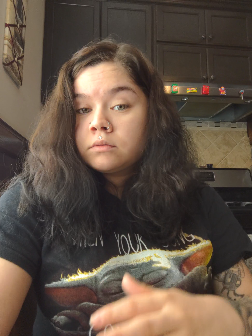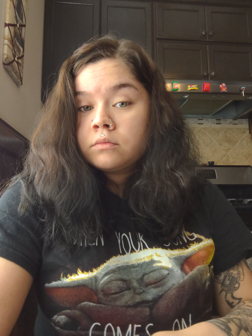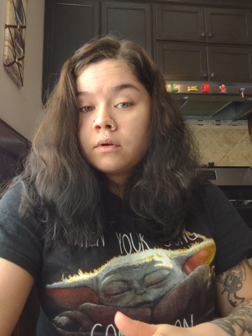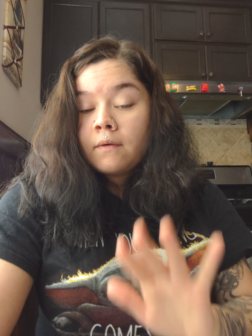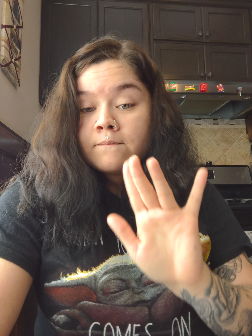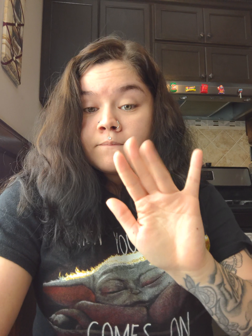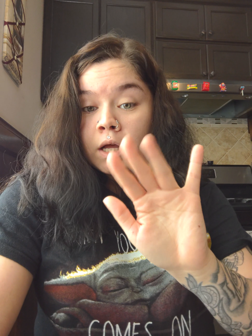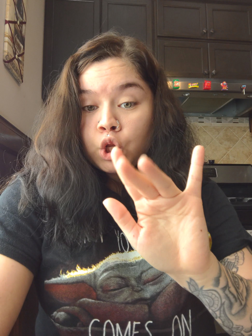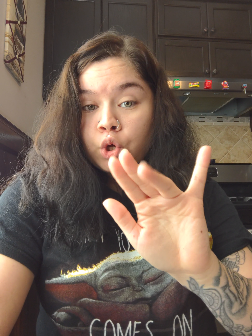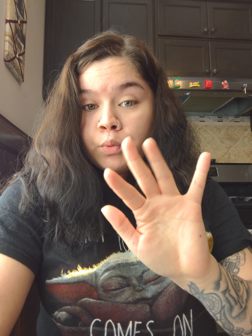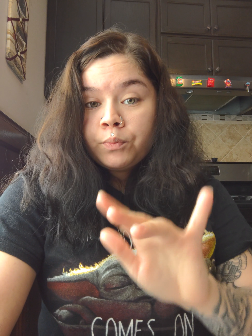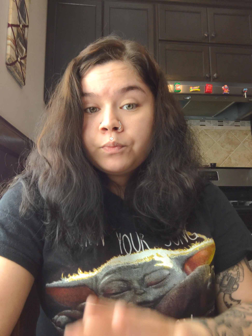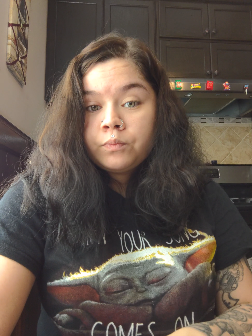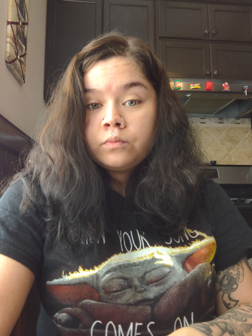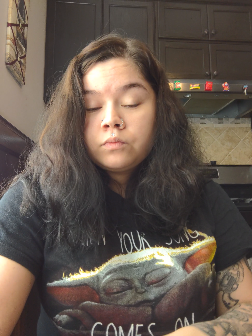finger